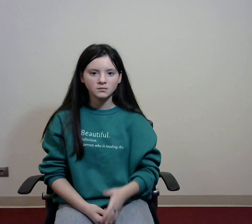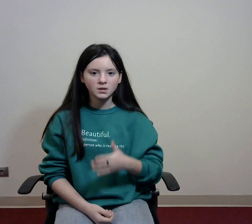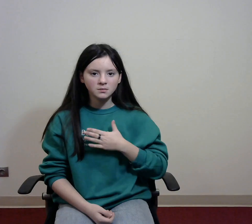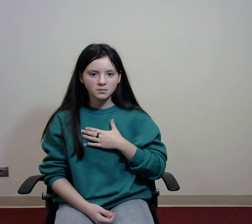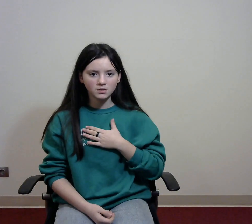mən